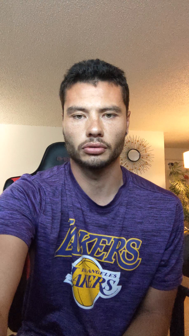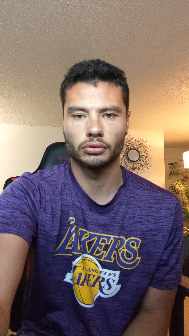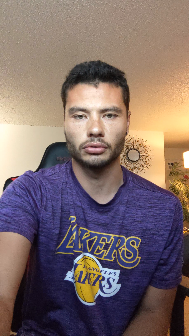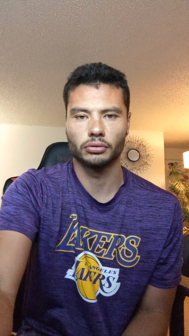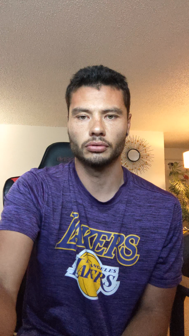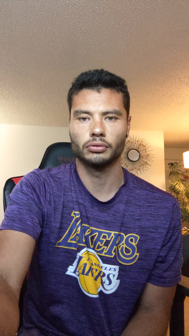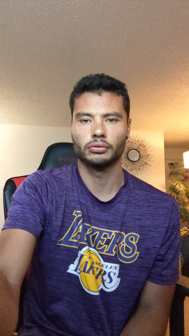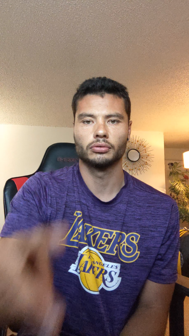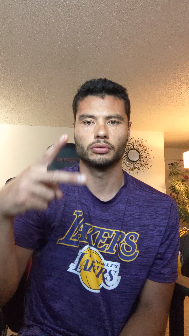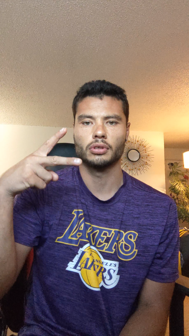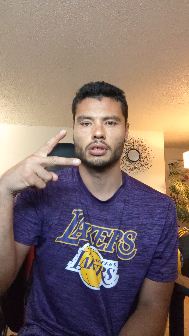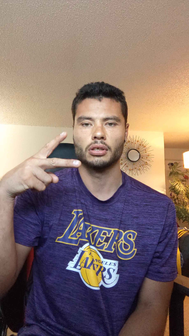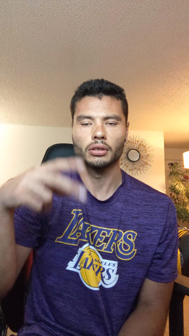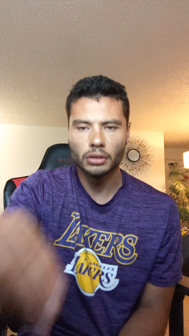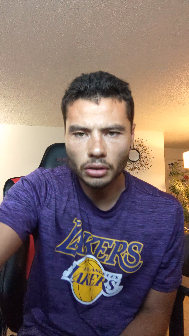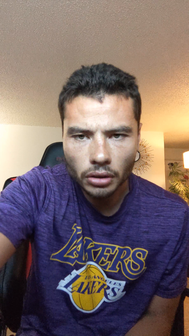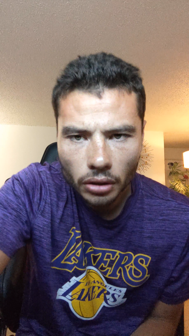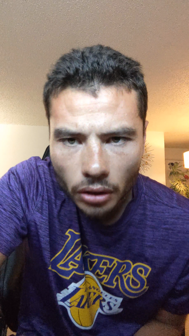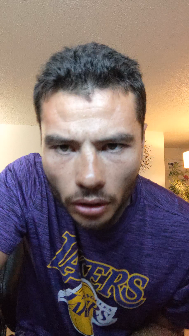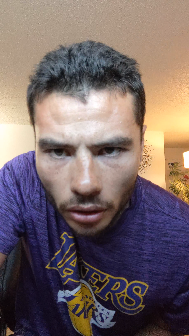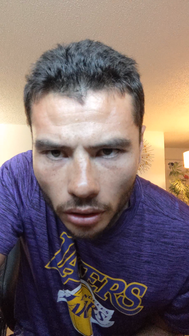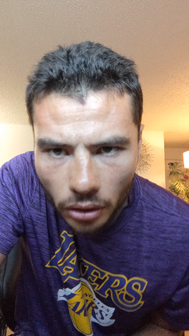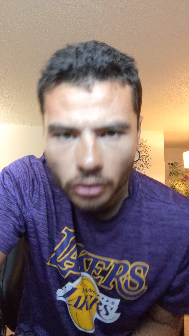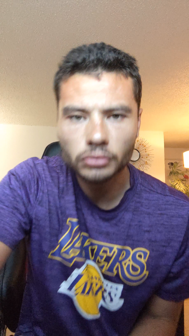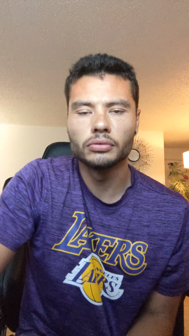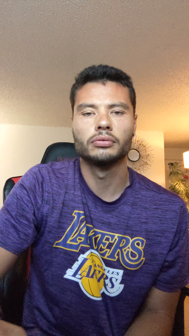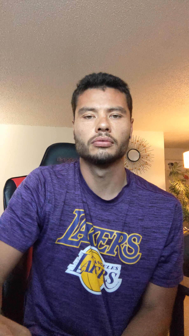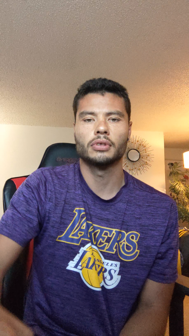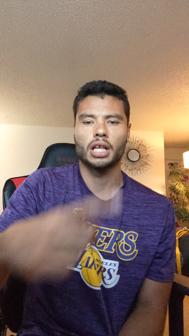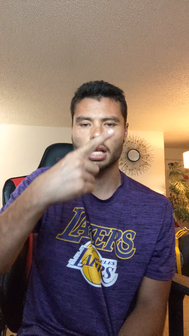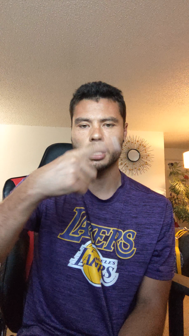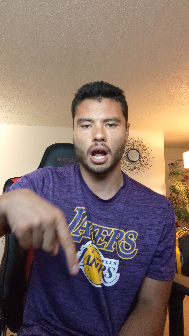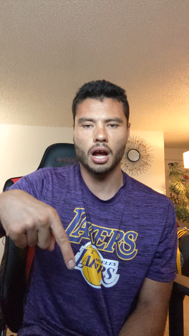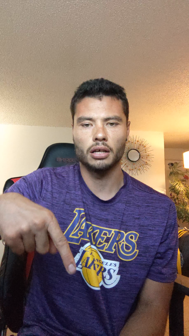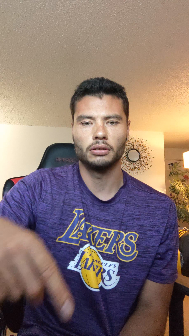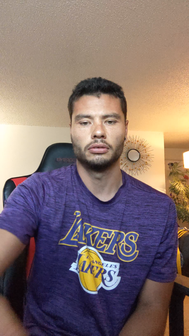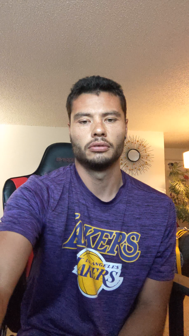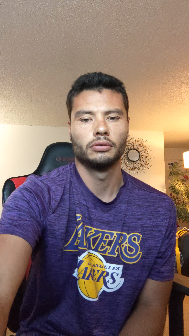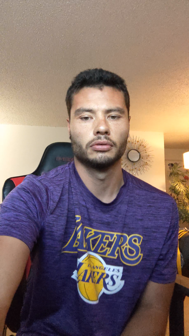cut